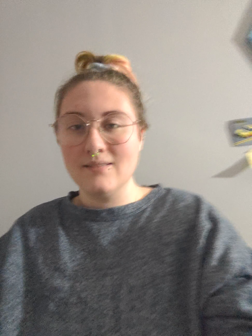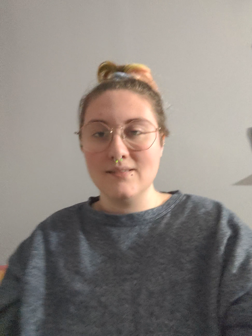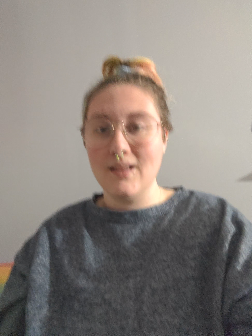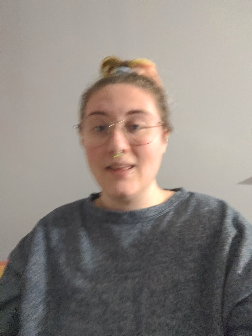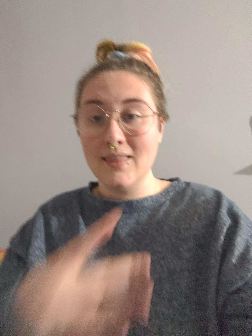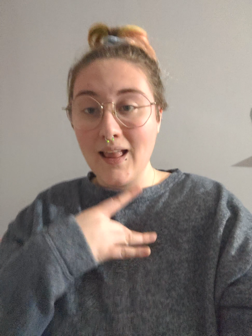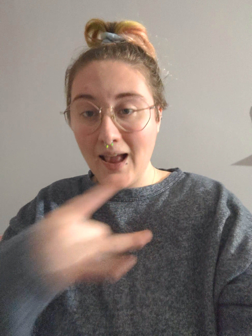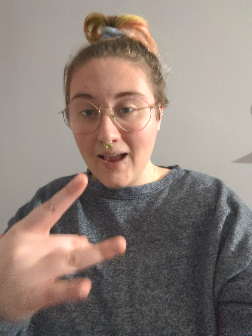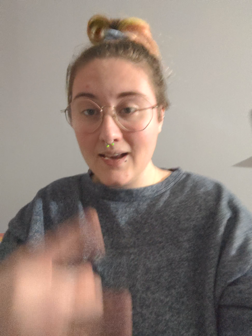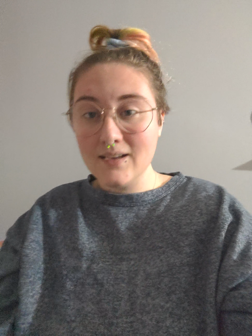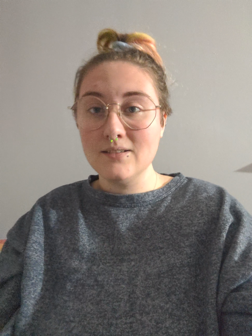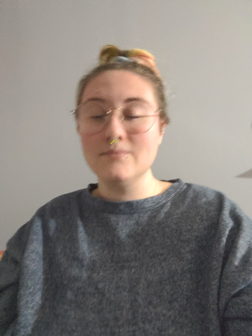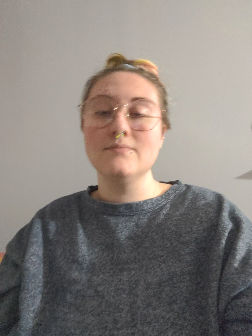like